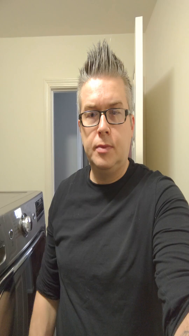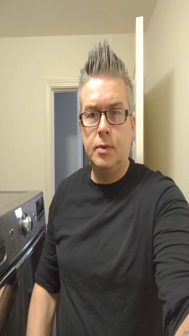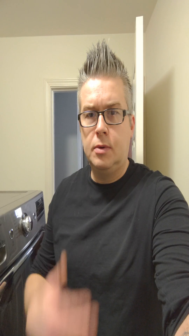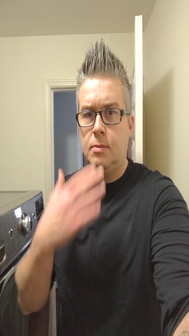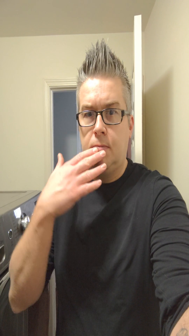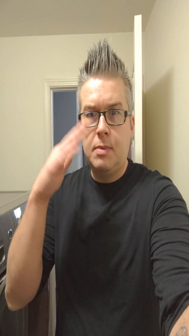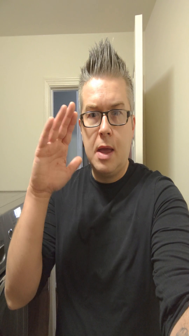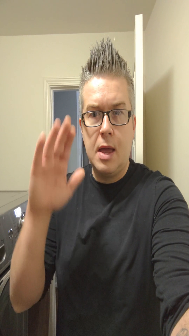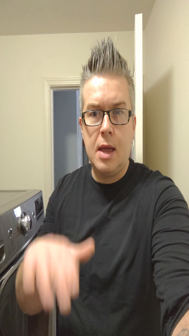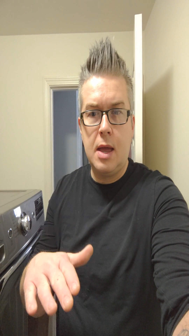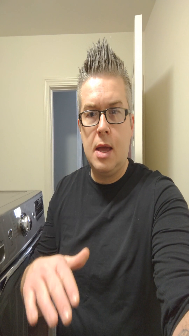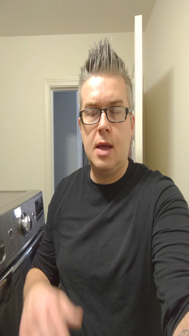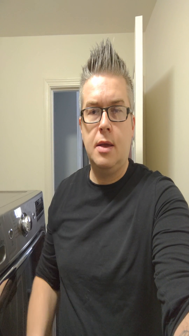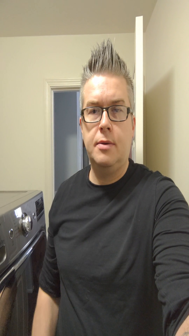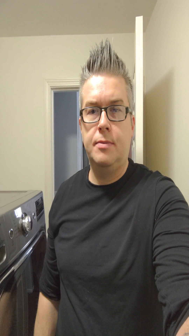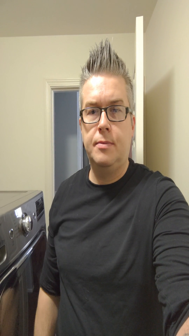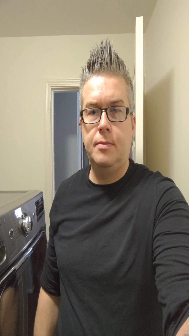bad